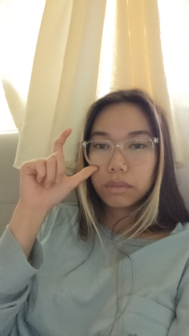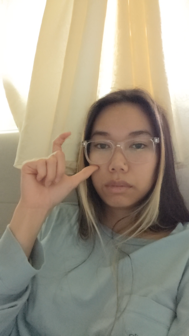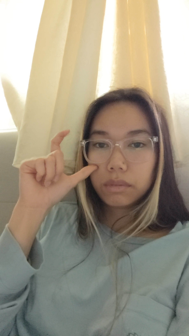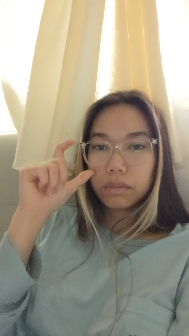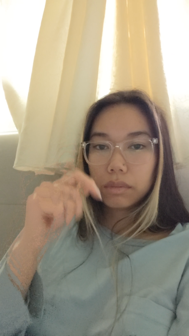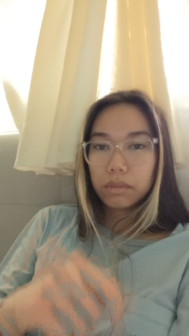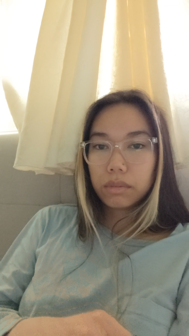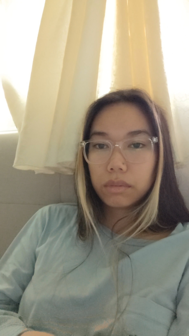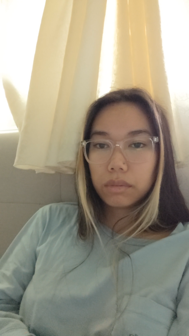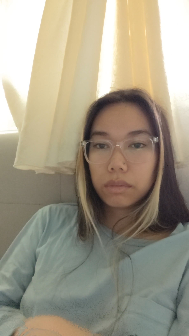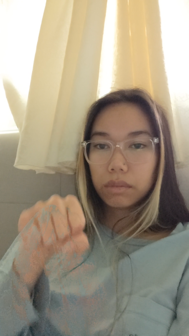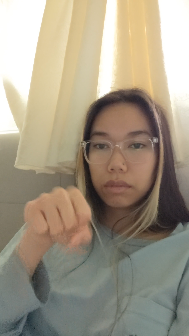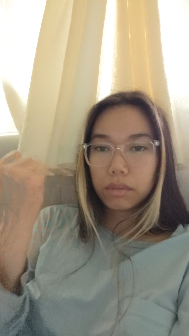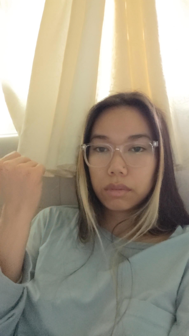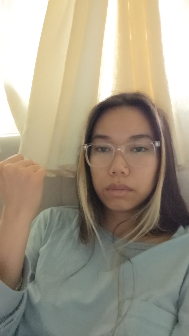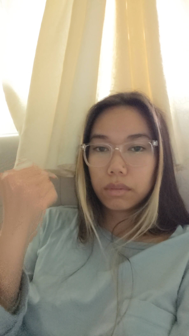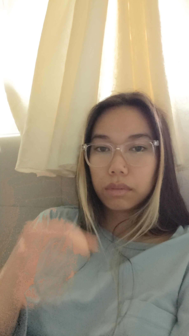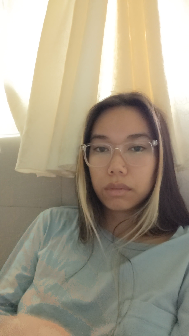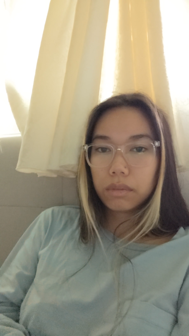break